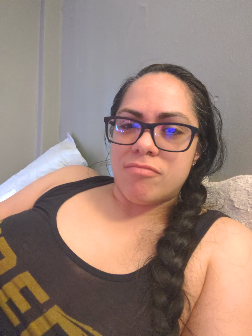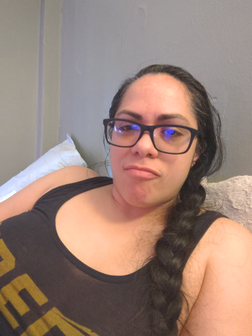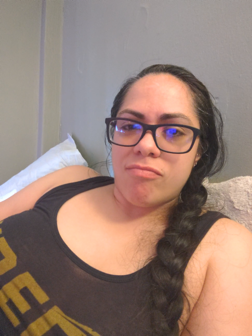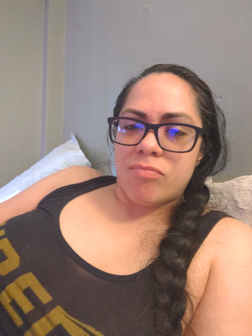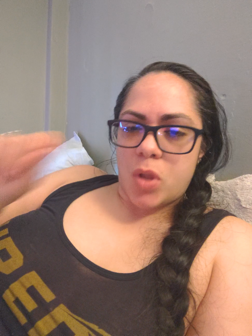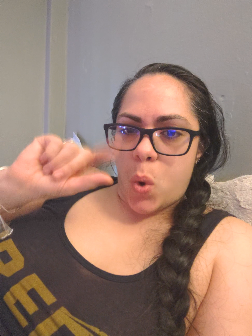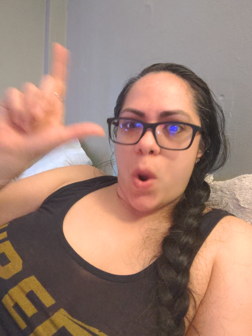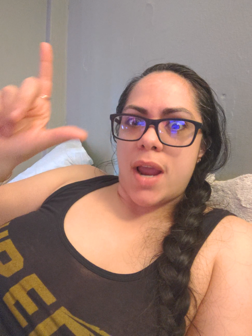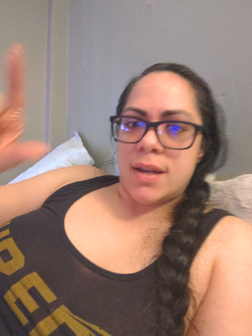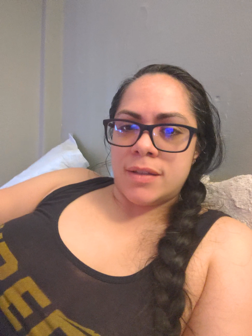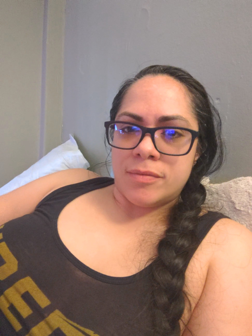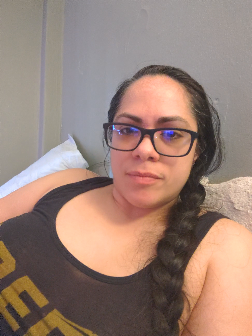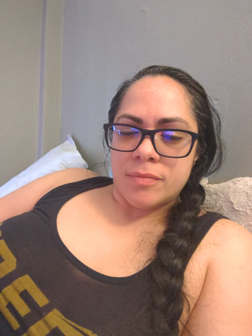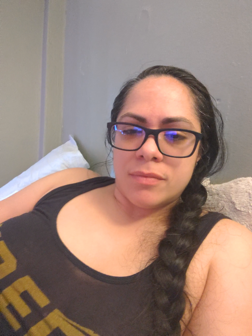awake